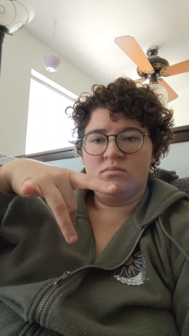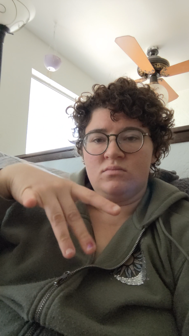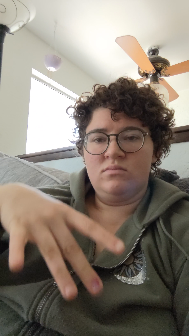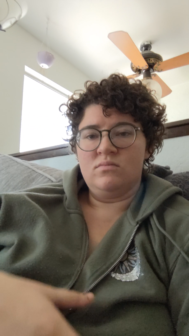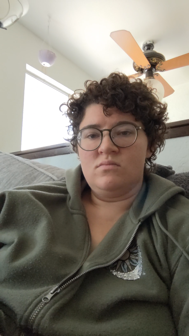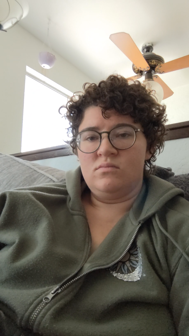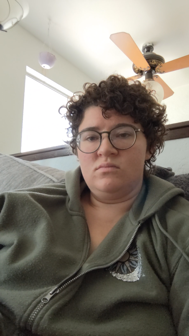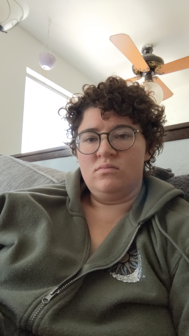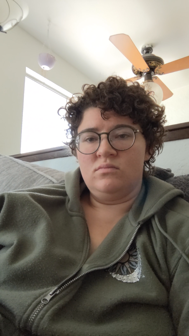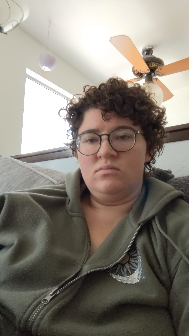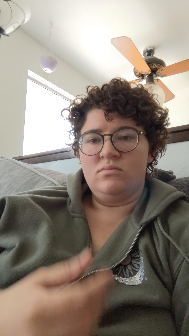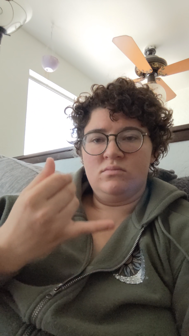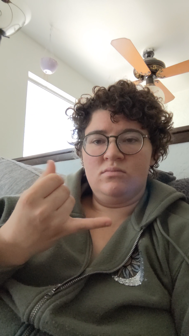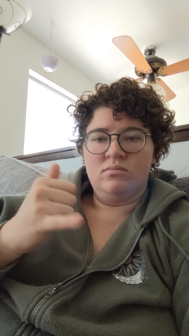playground